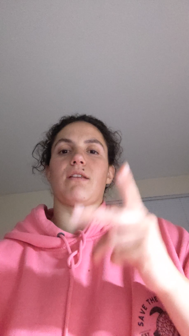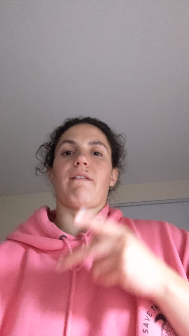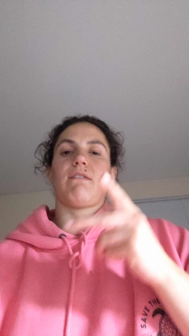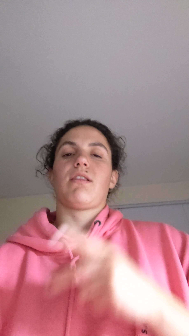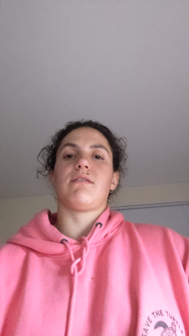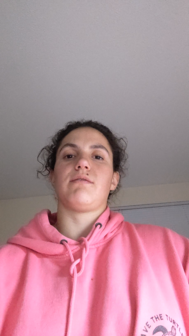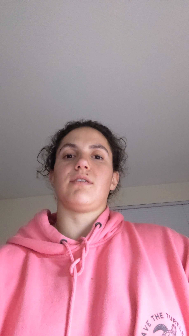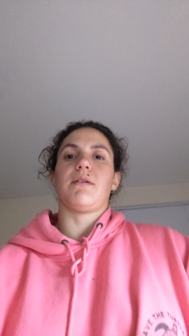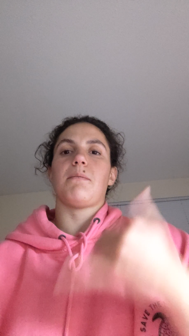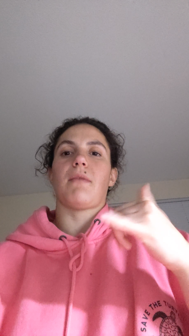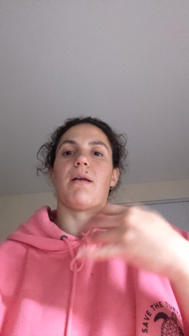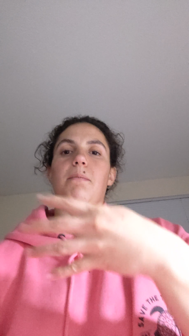playpen